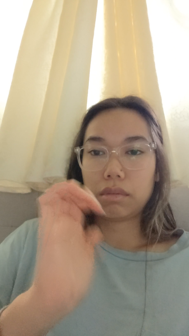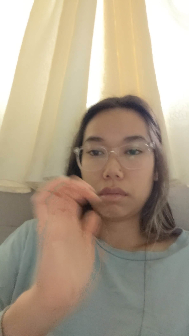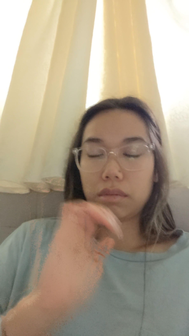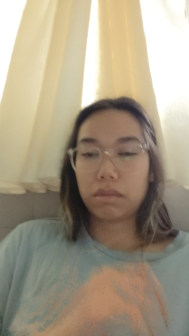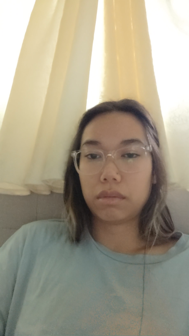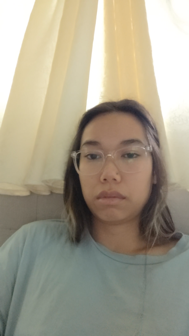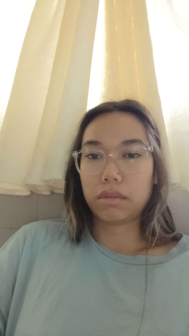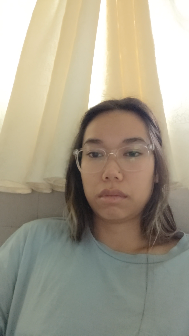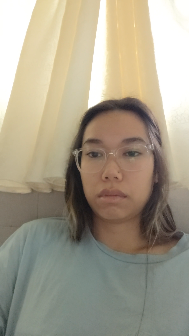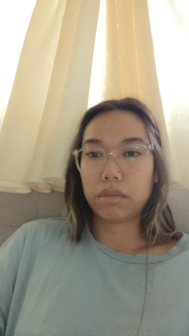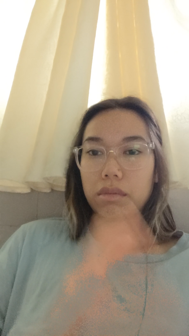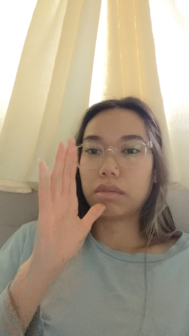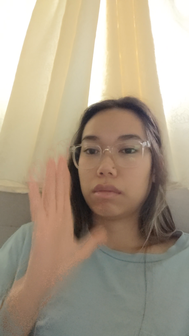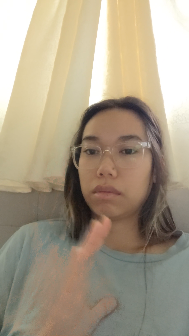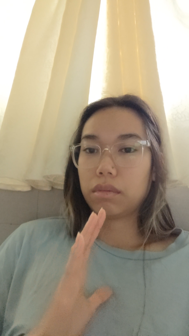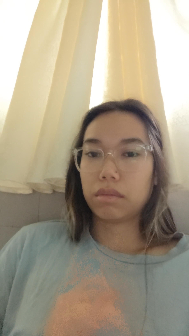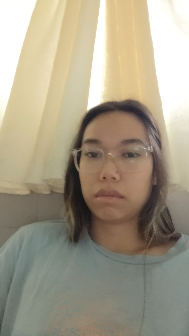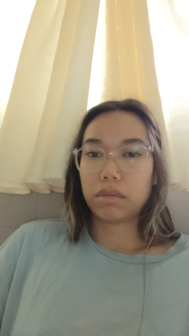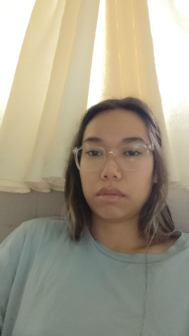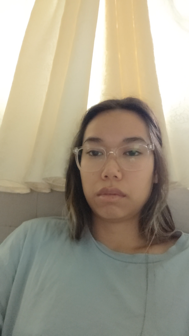lady